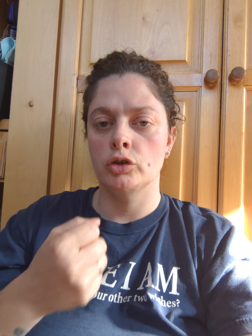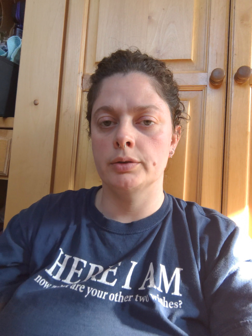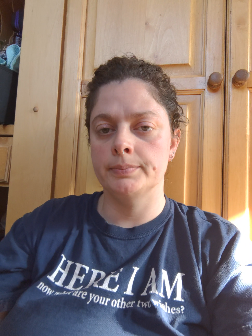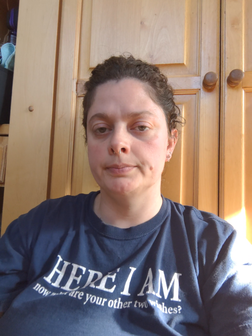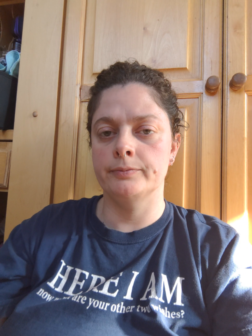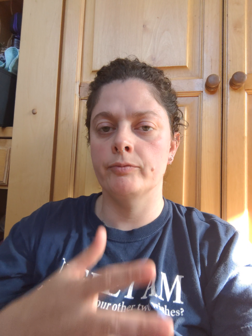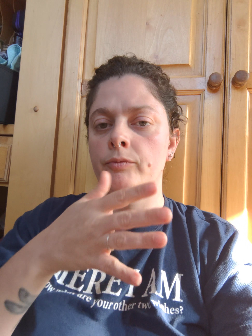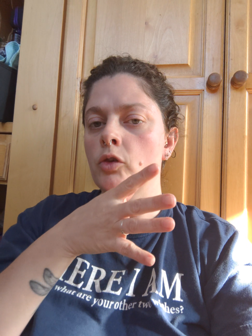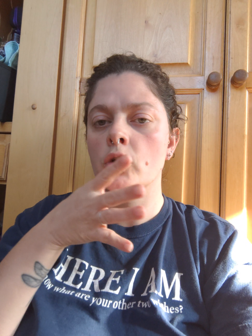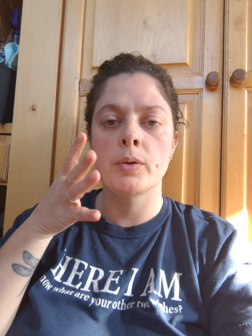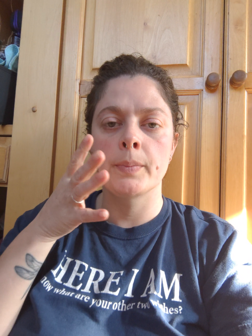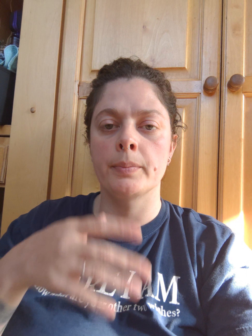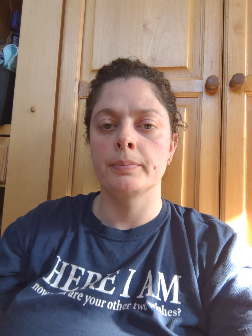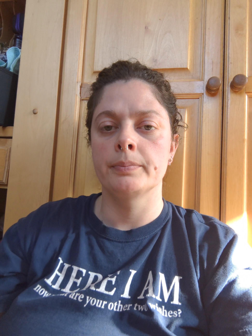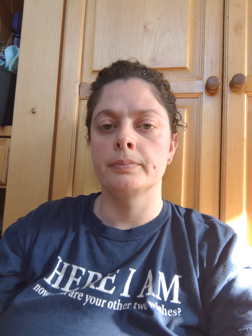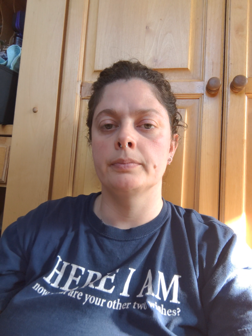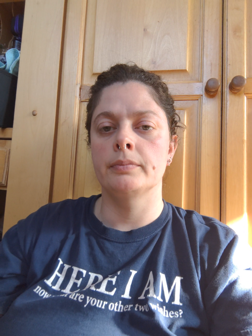farm